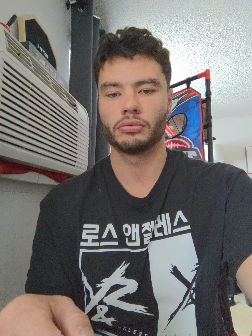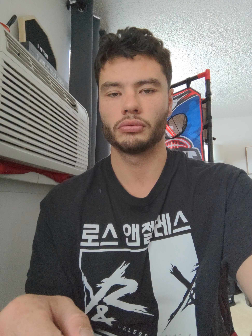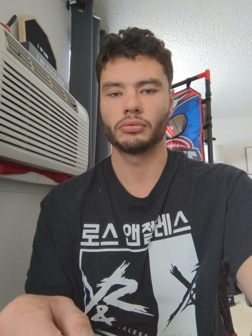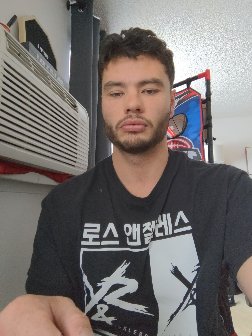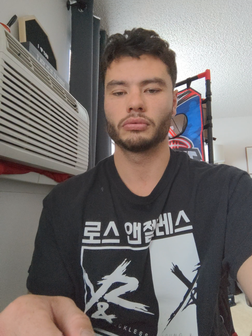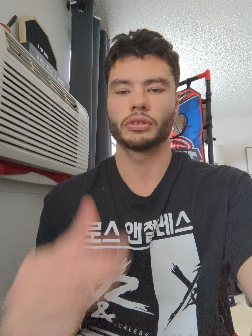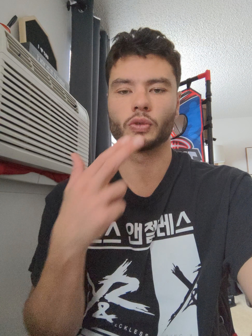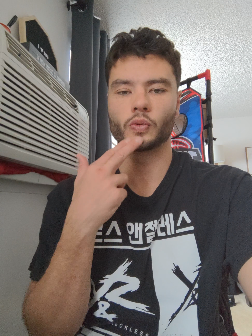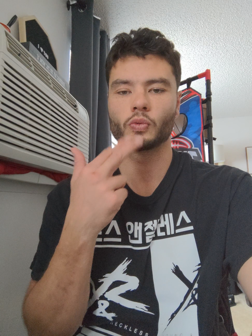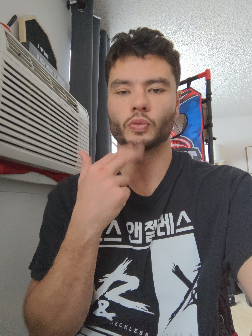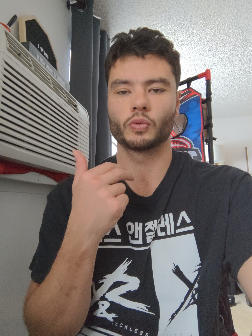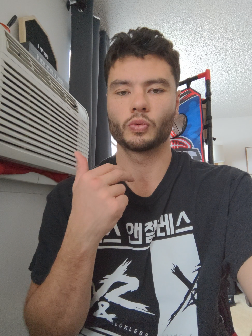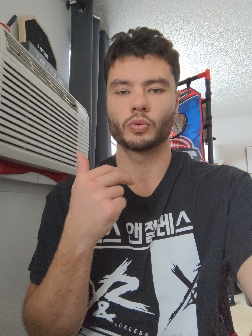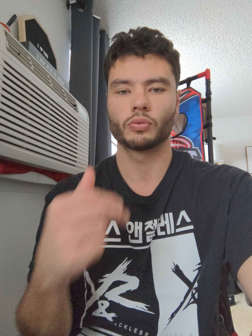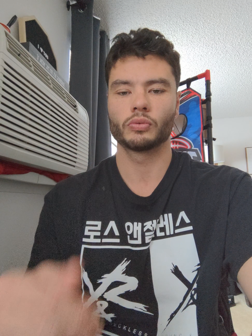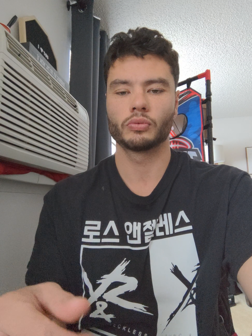cute